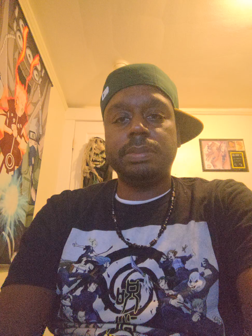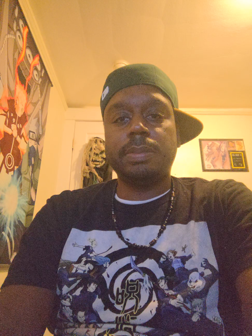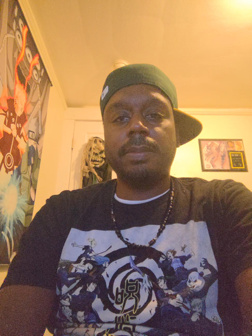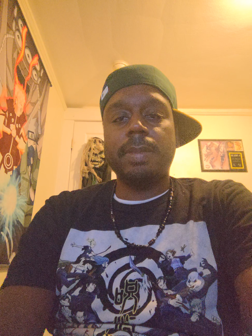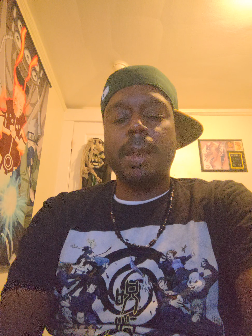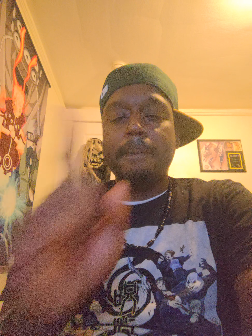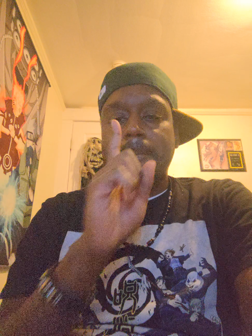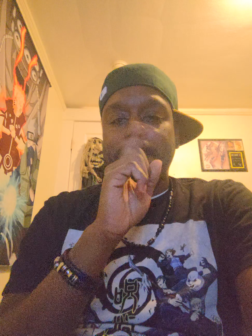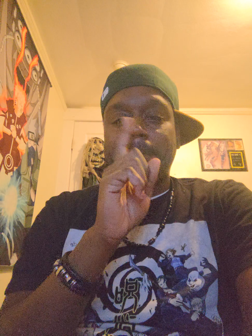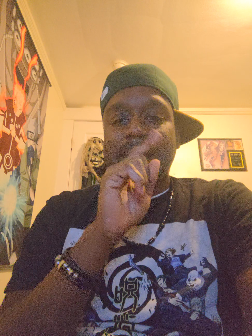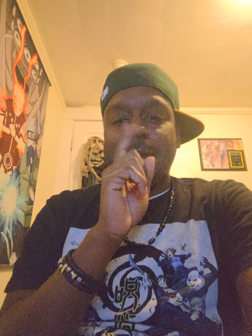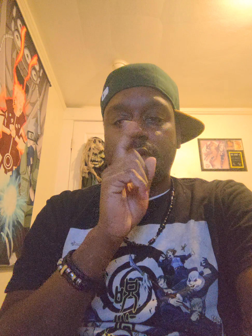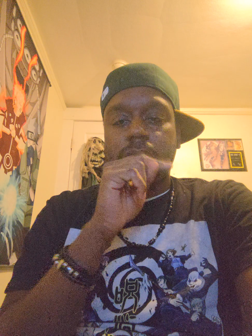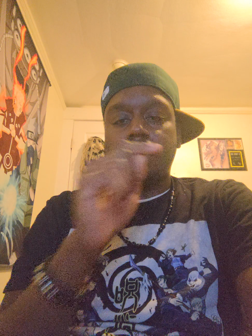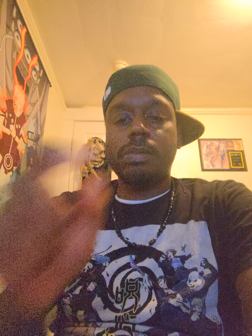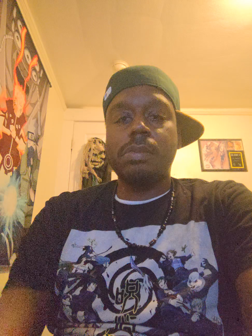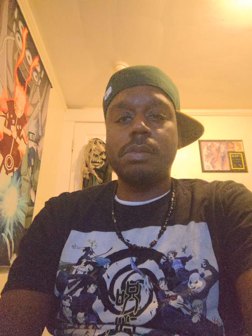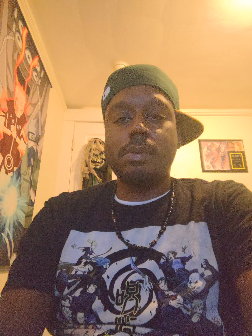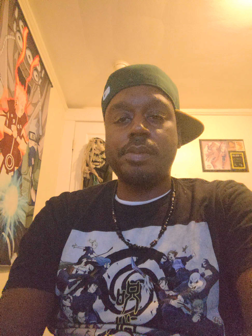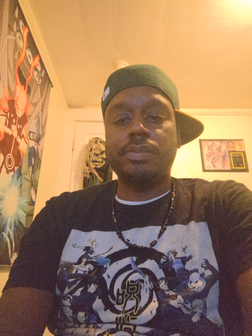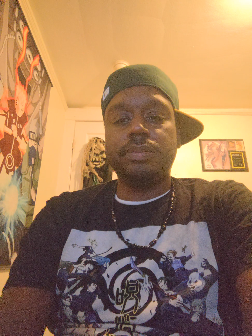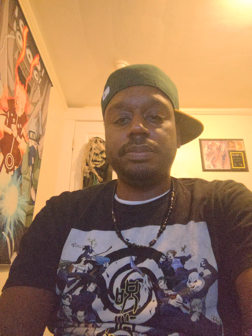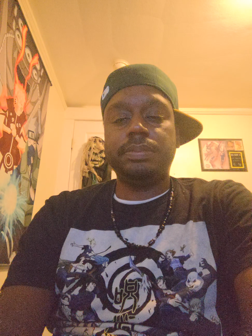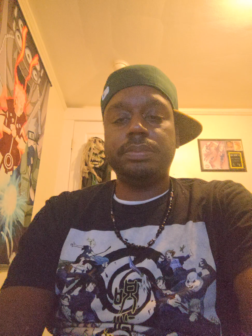mouse